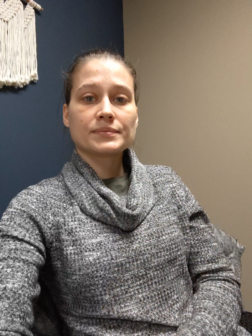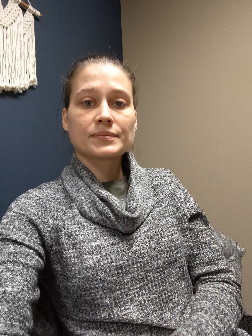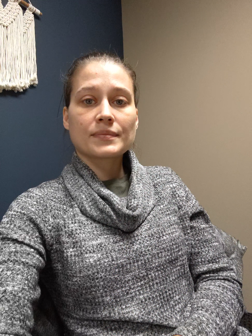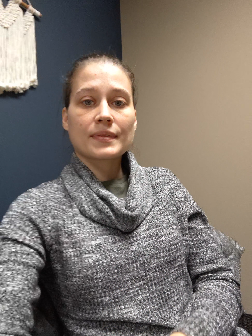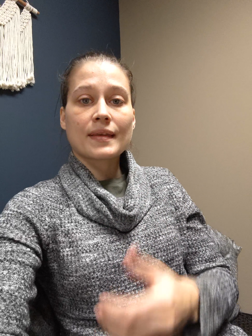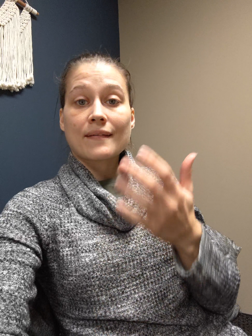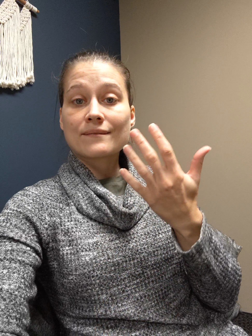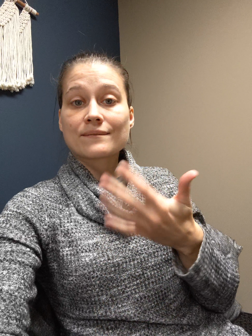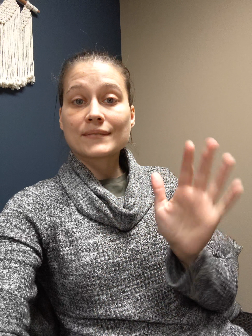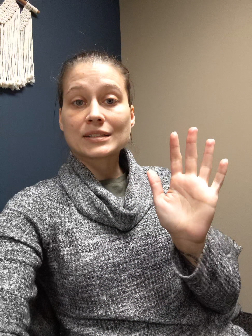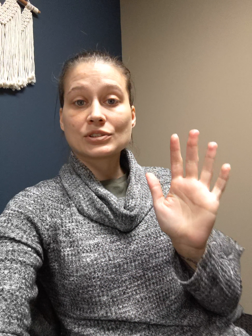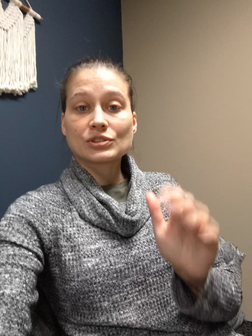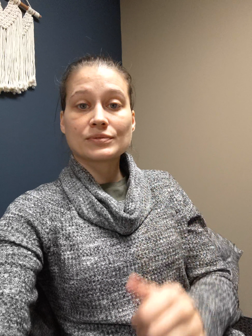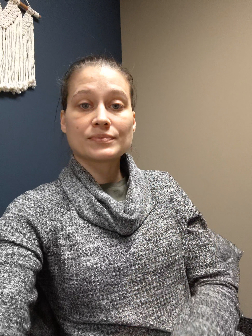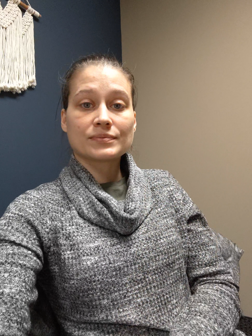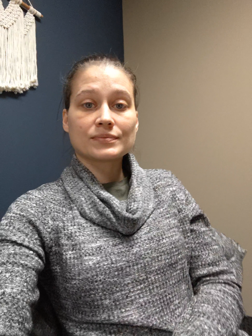finish